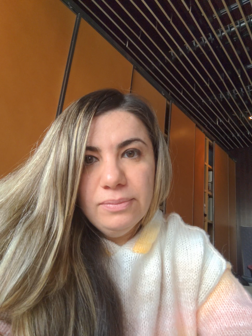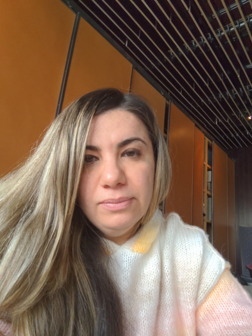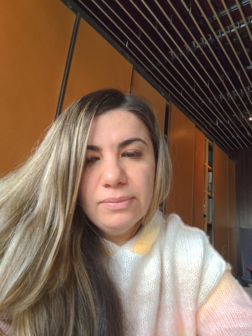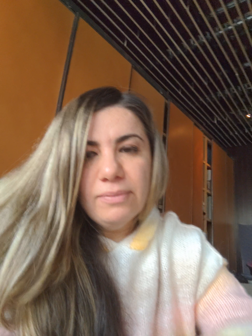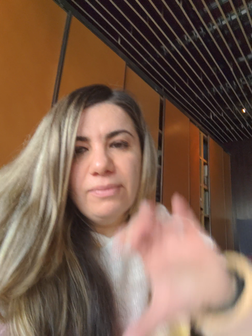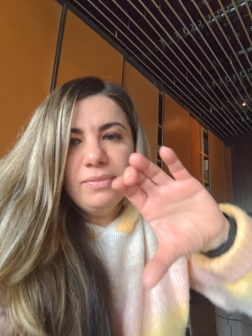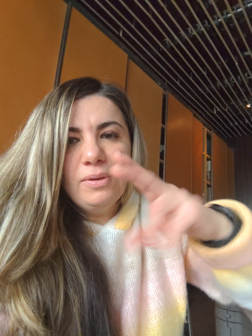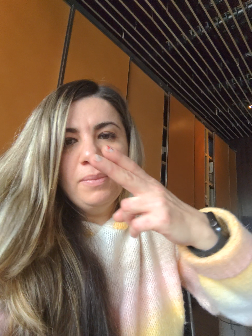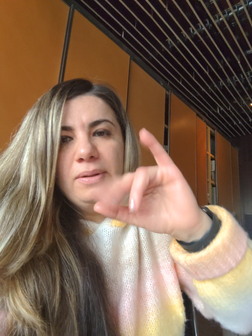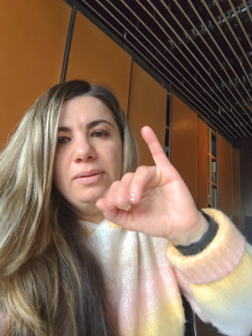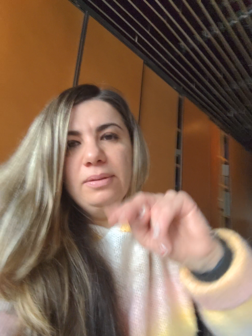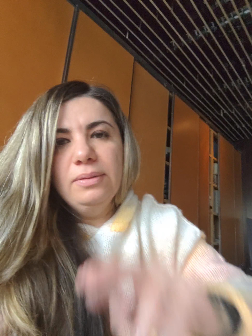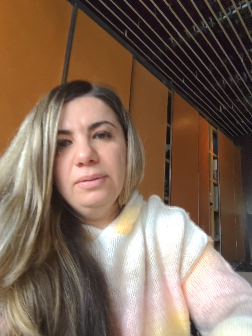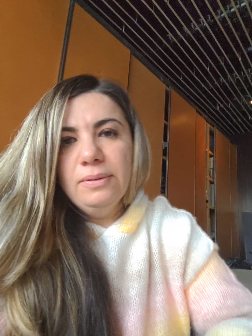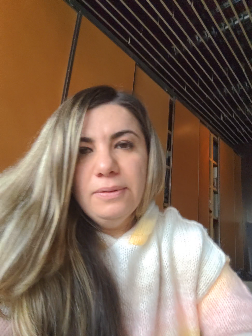chin